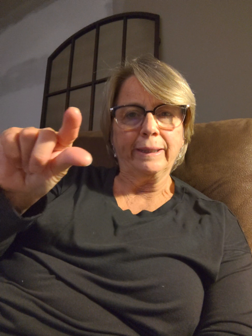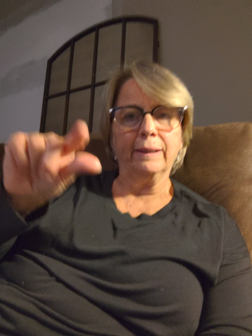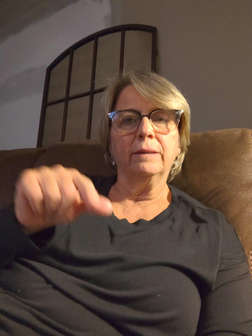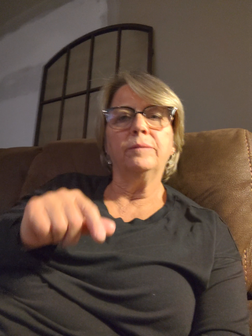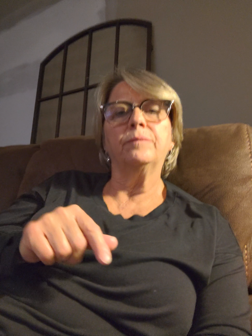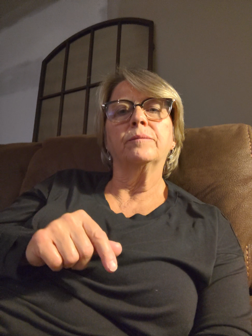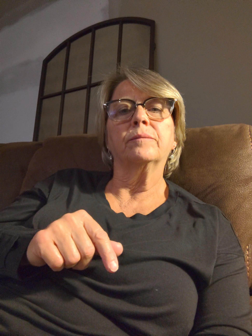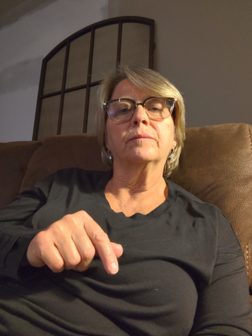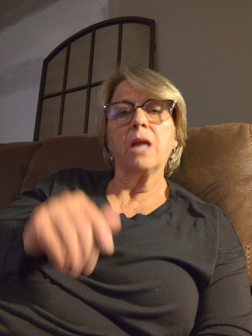green